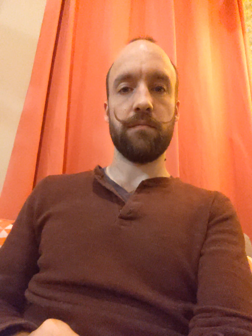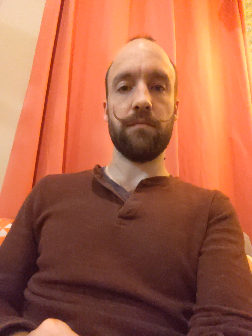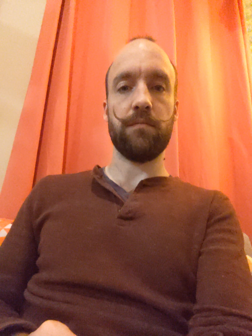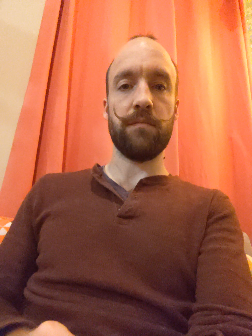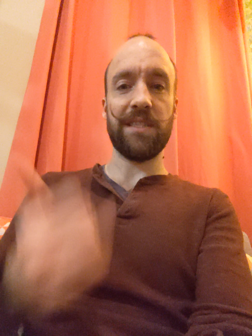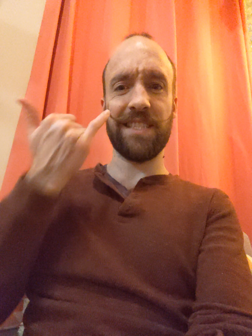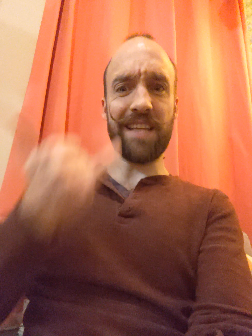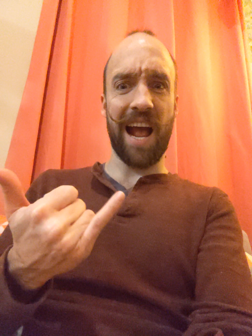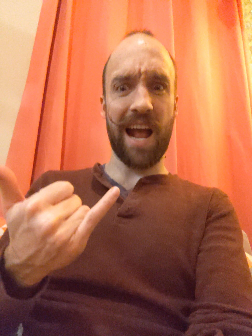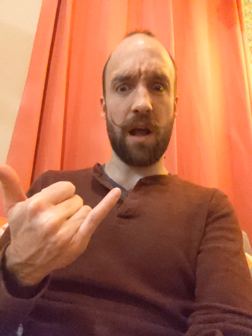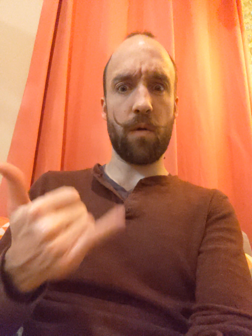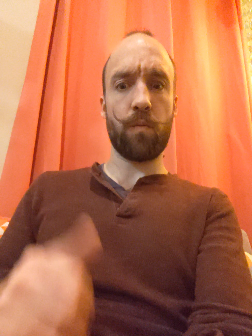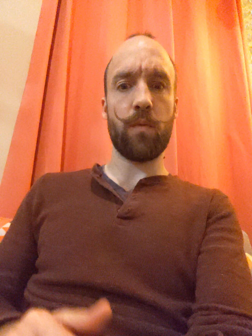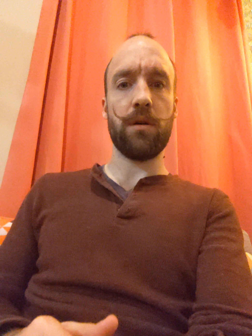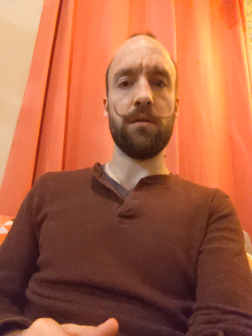now